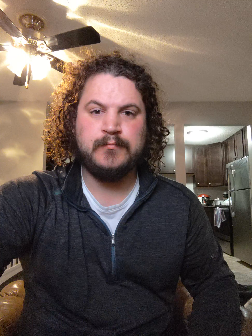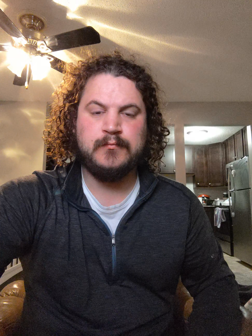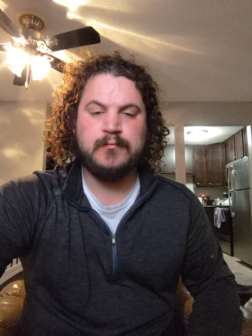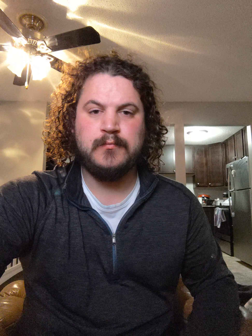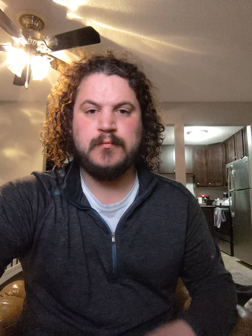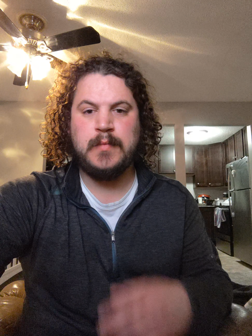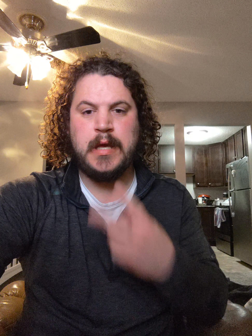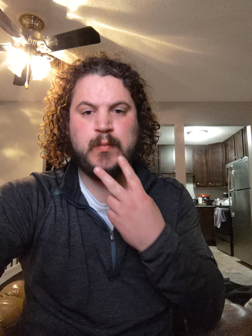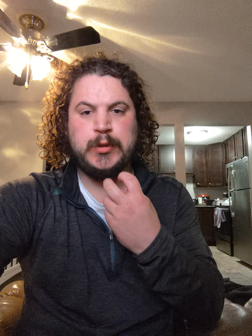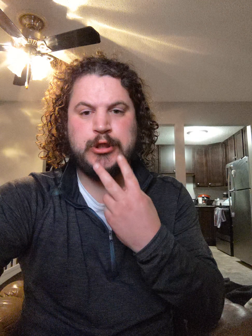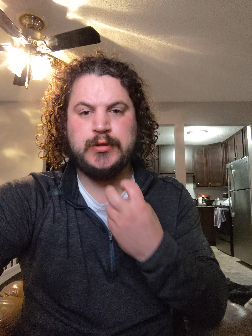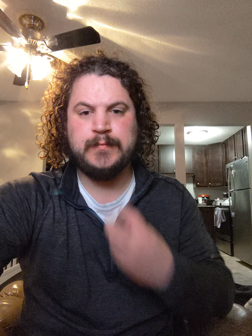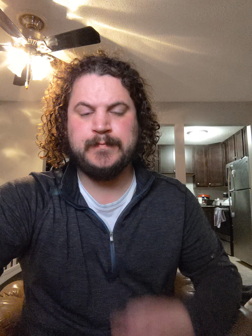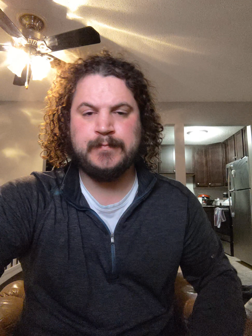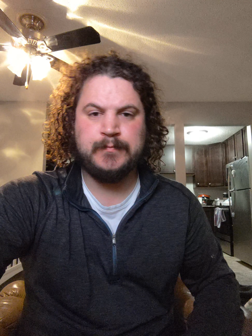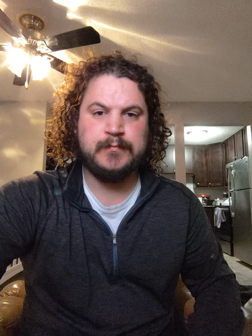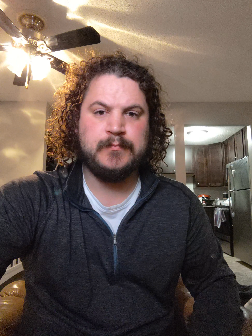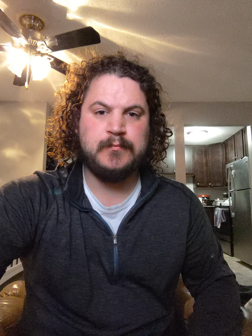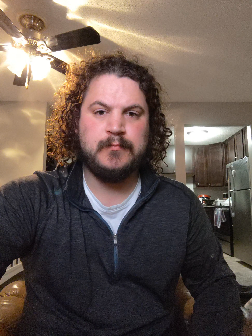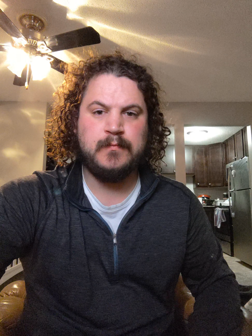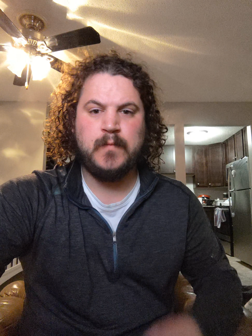underwear